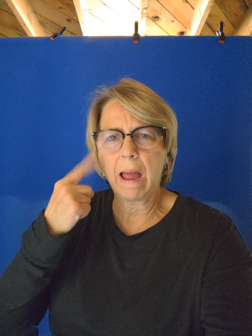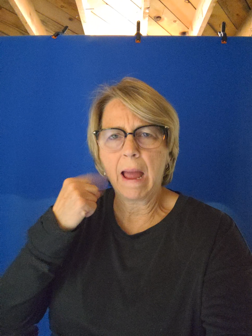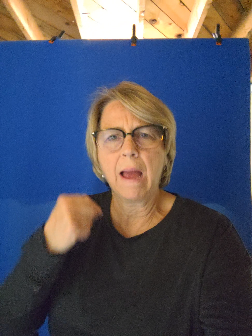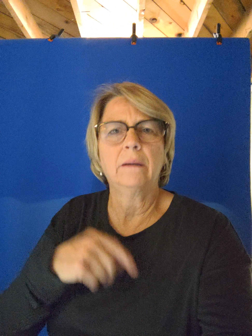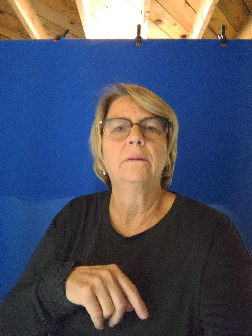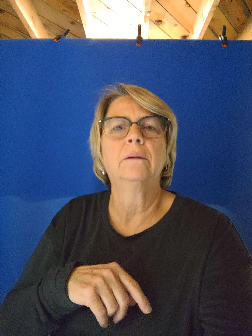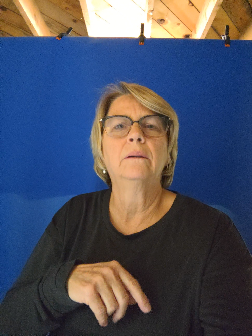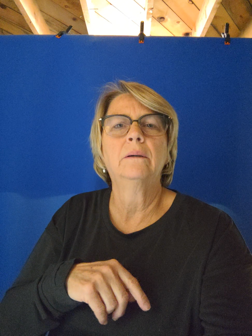cry